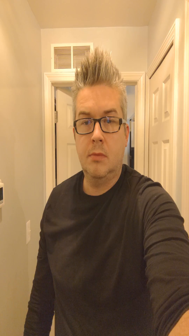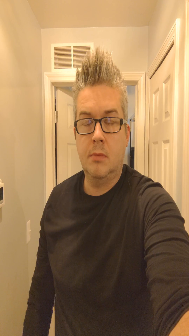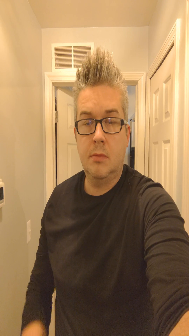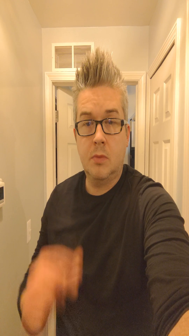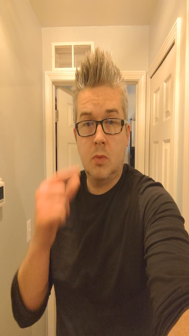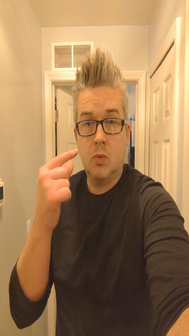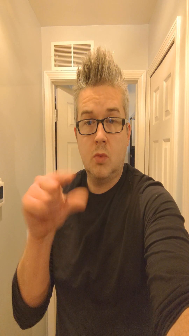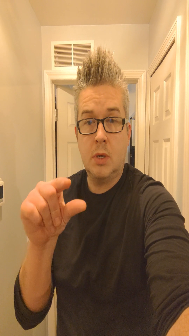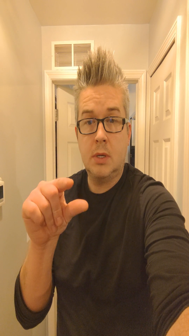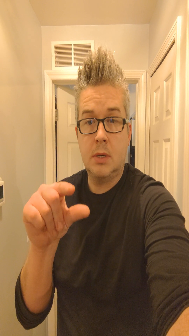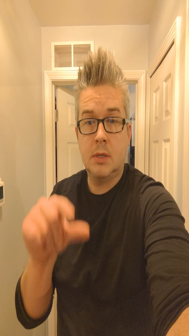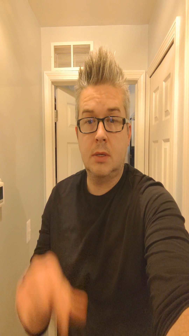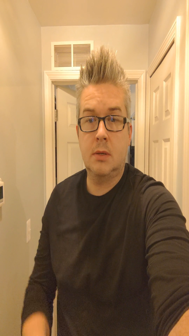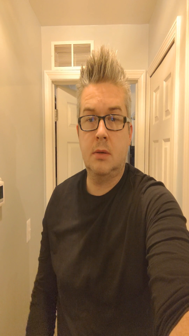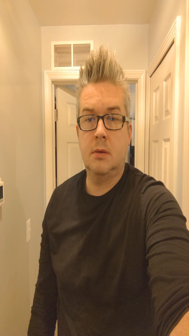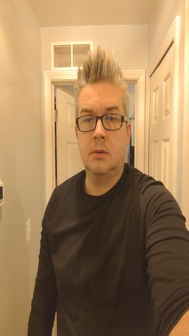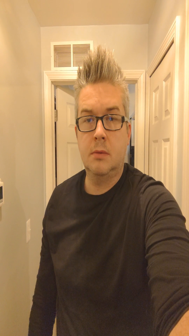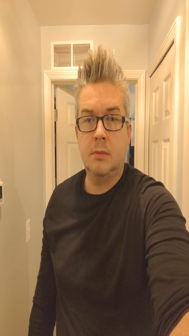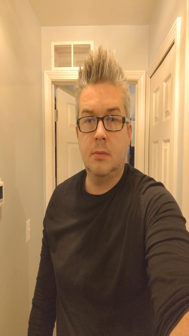green